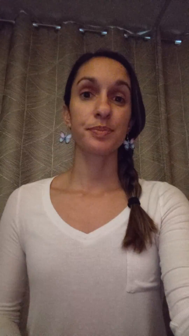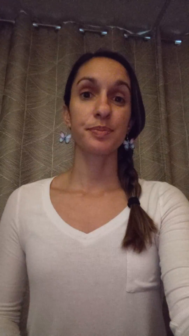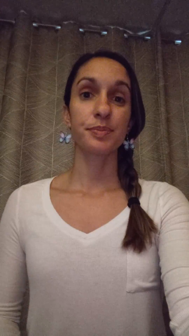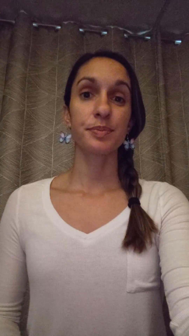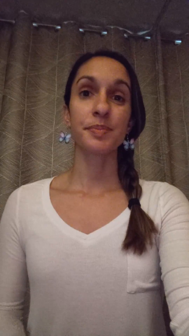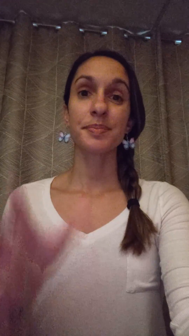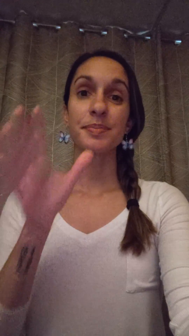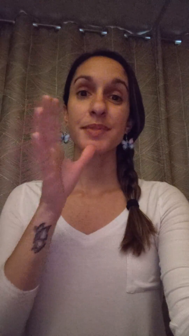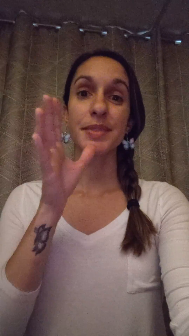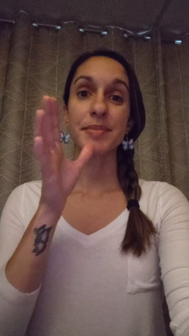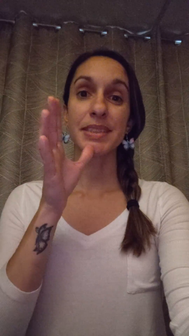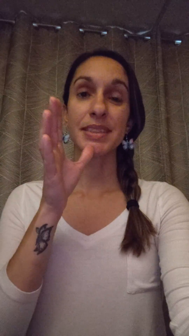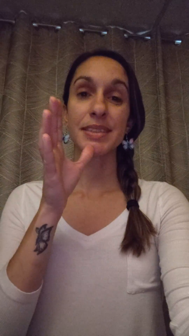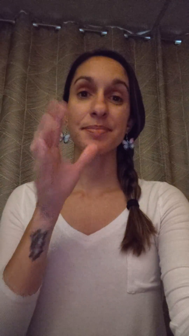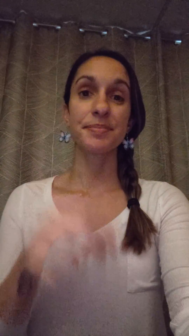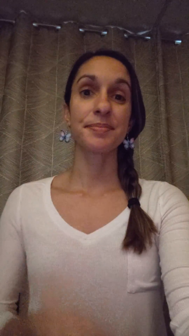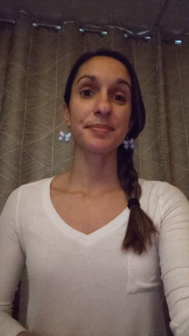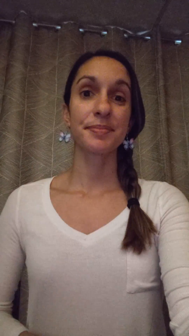mommy